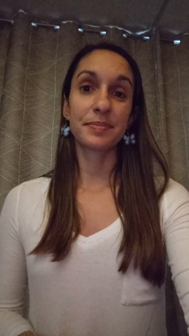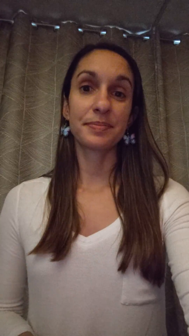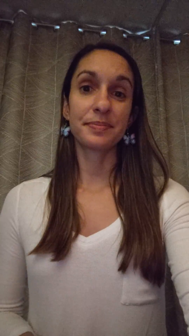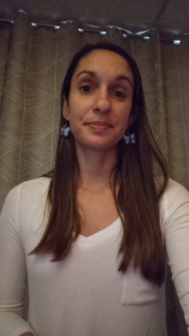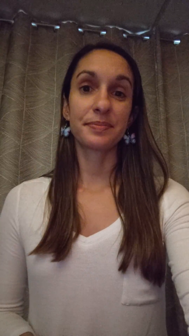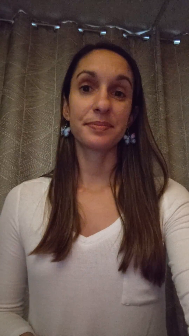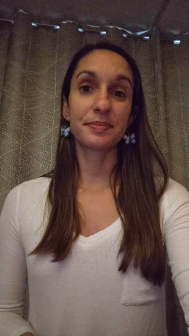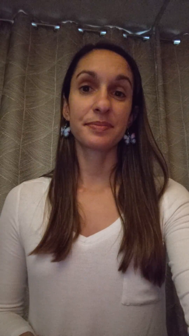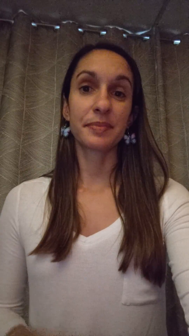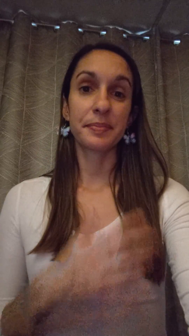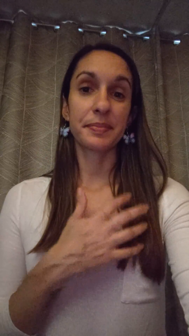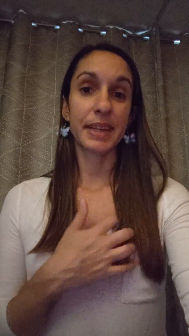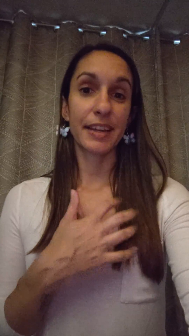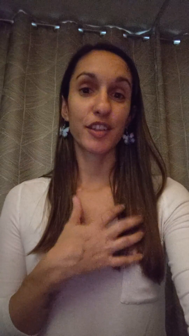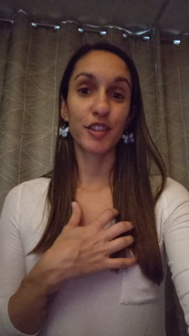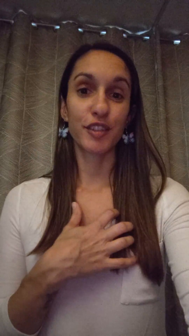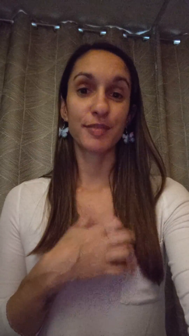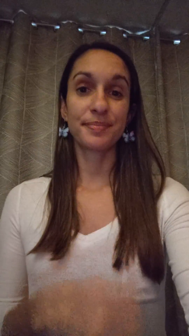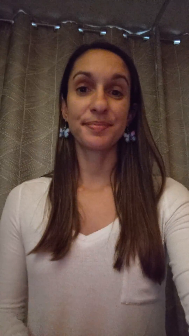bear